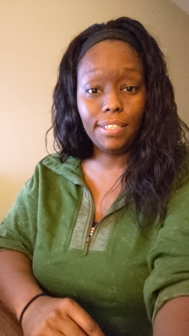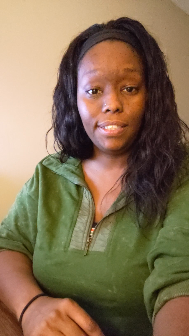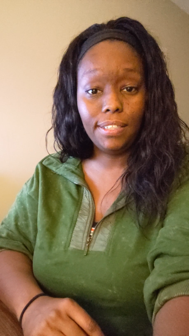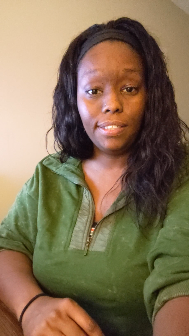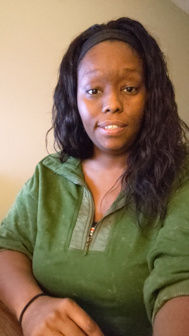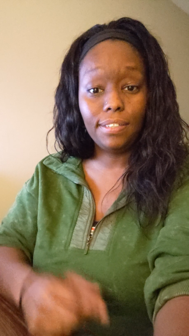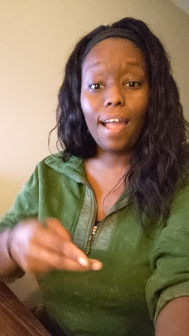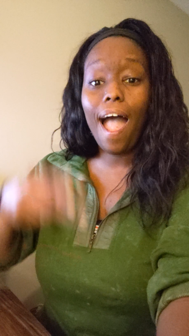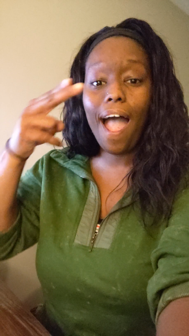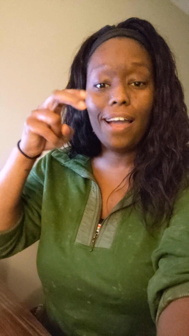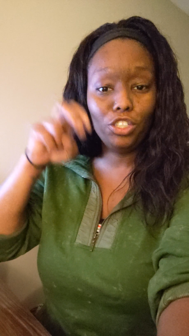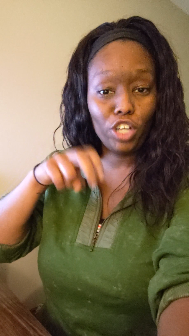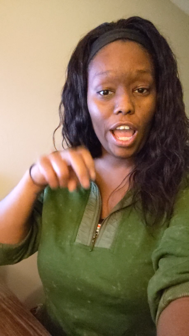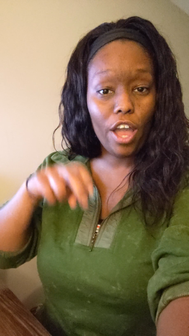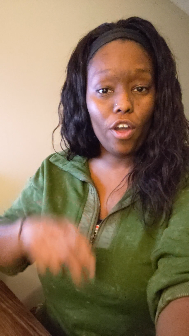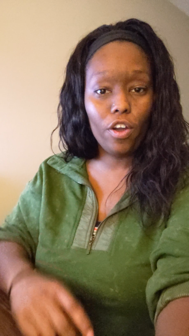high chair